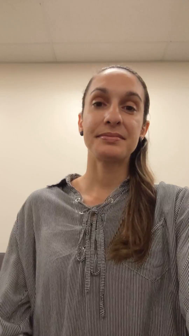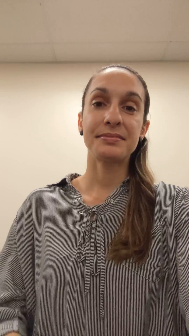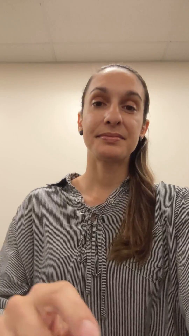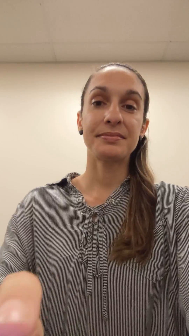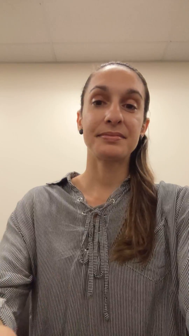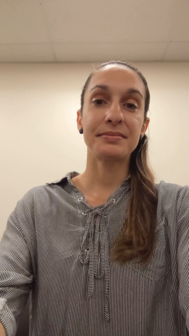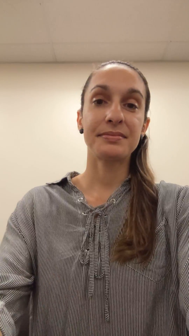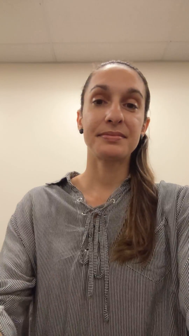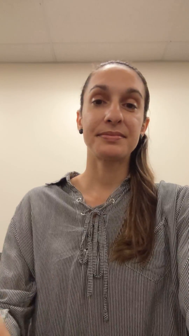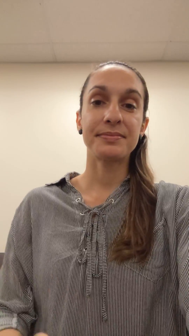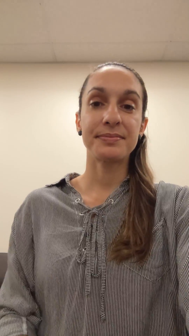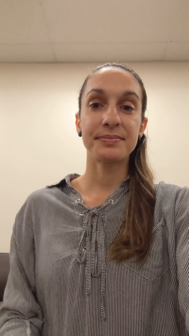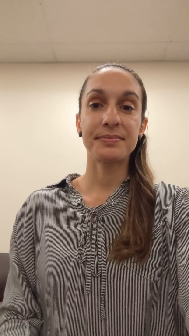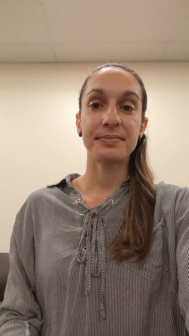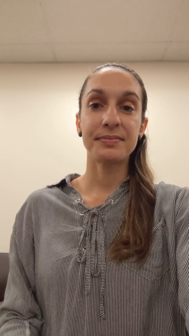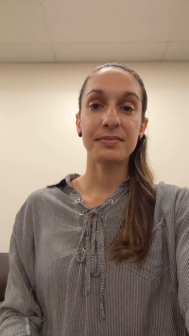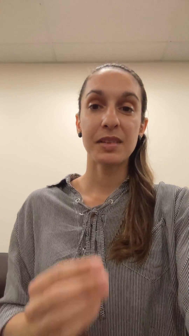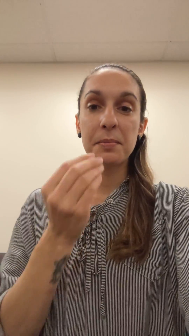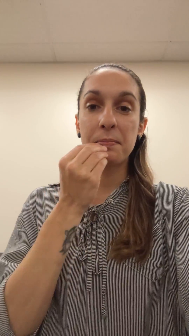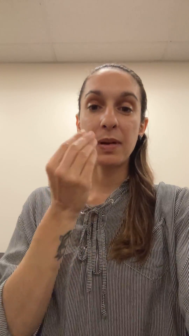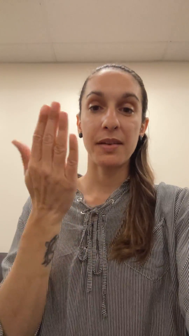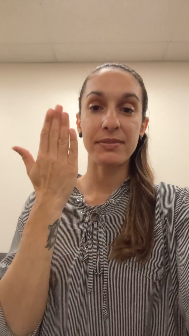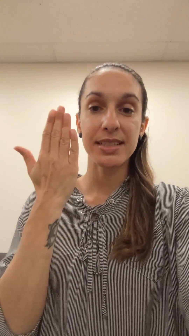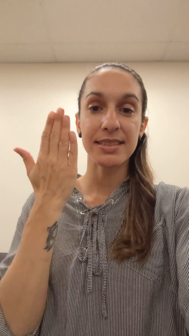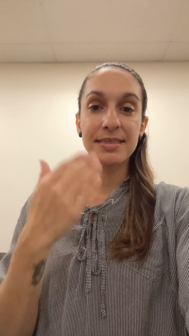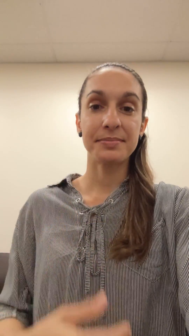breakfast